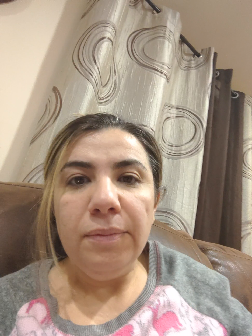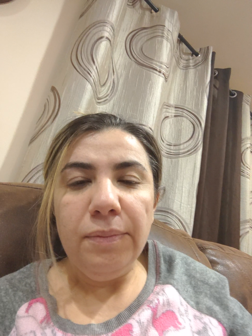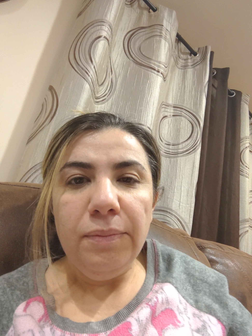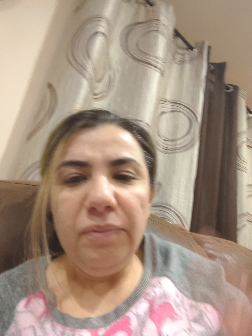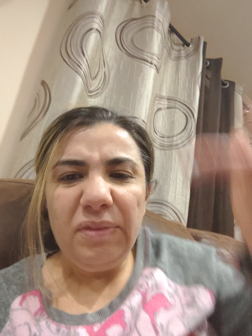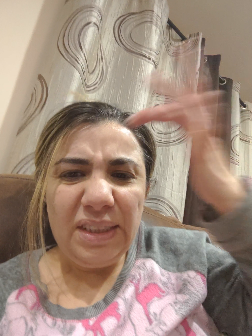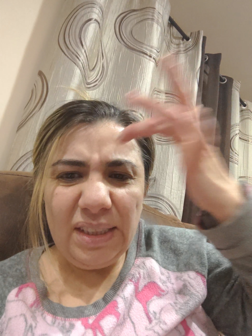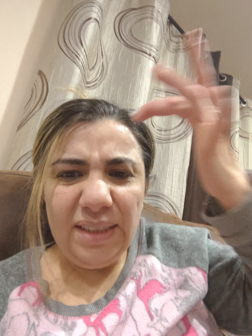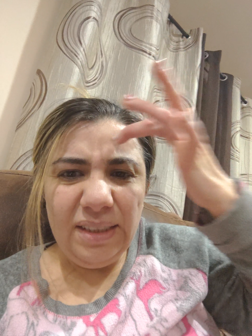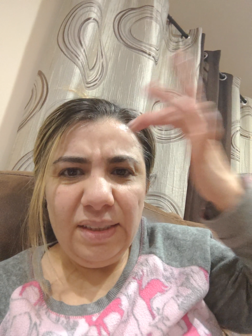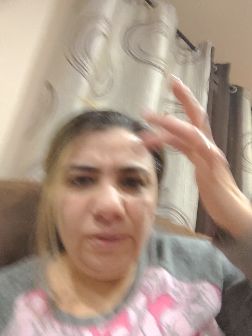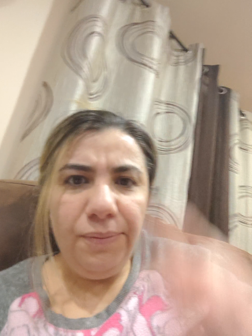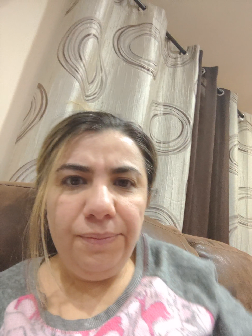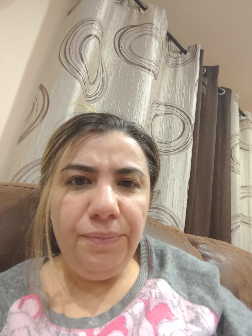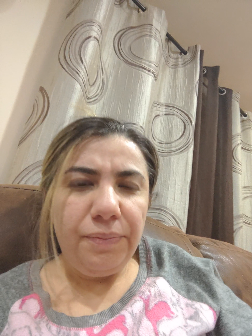sick